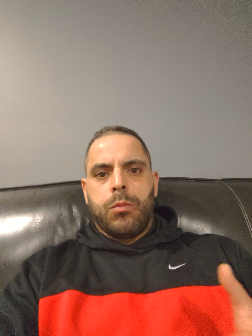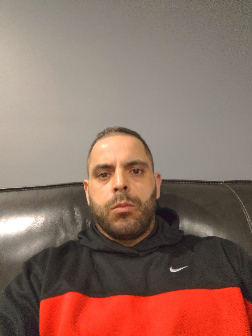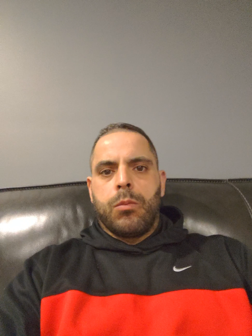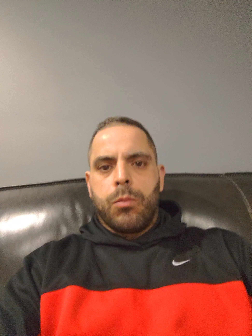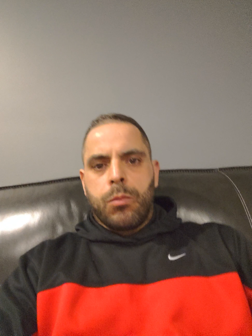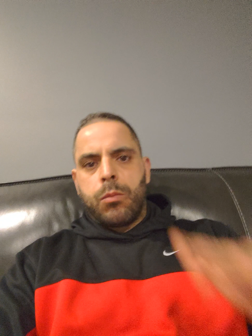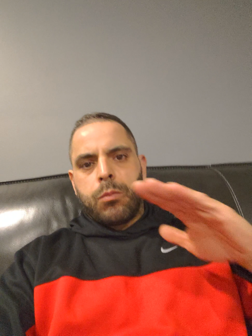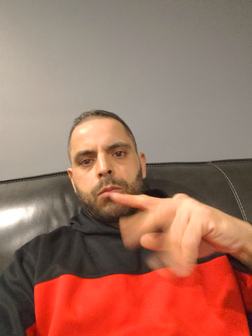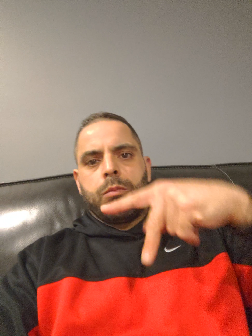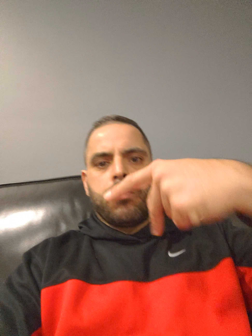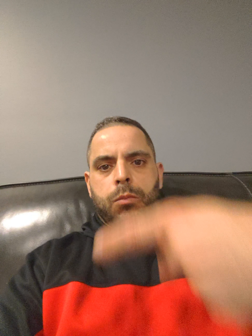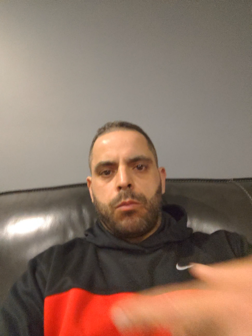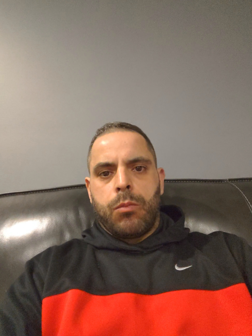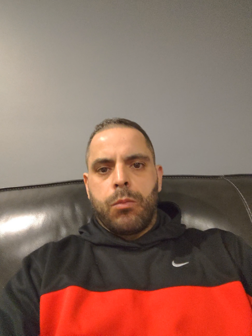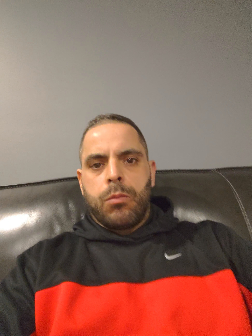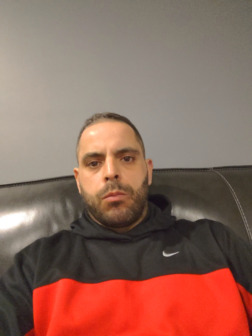fall